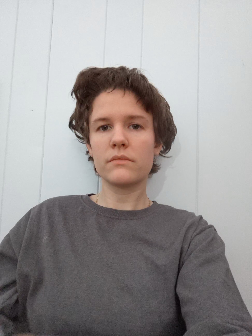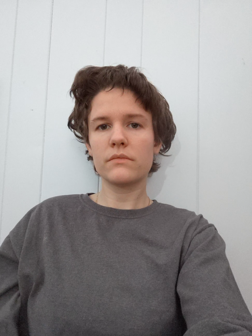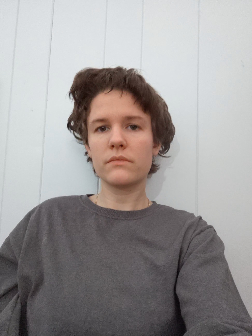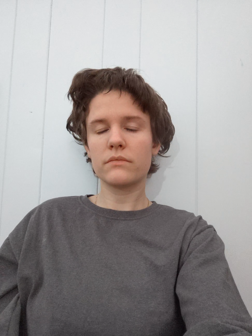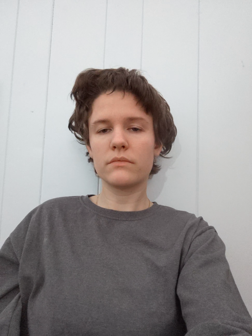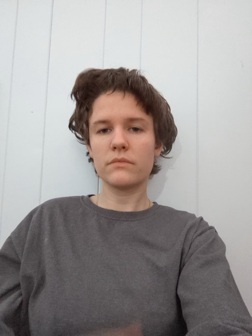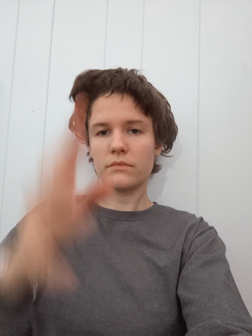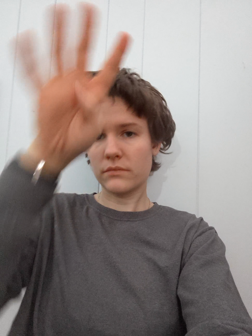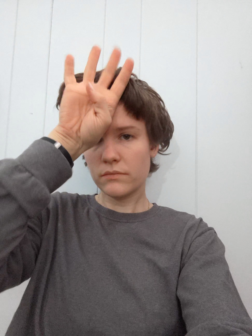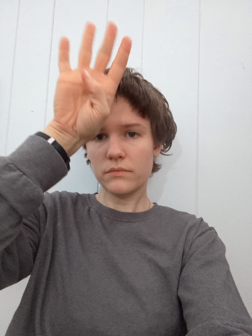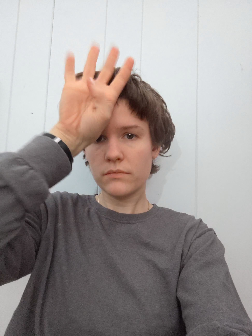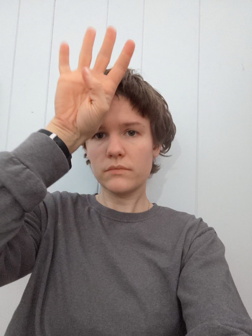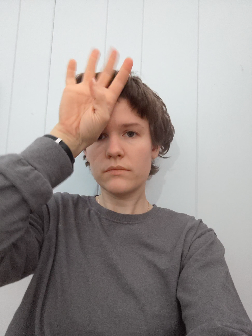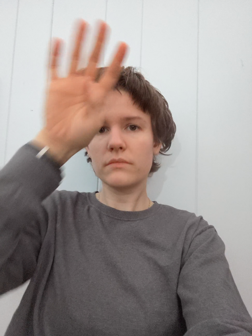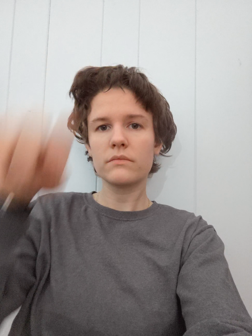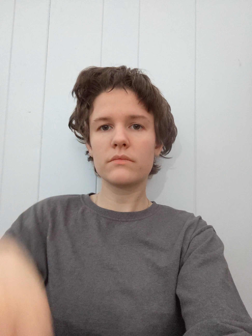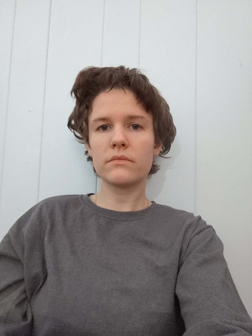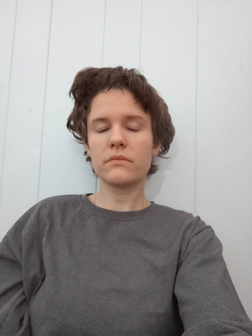fireman